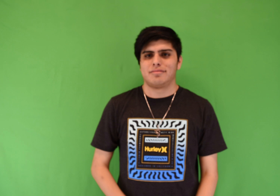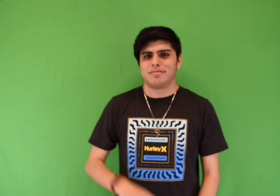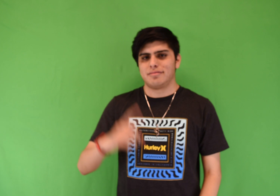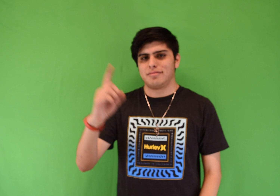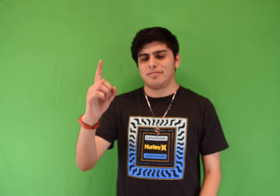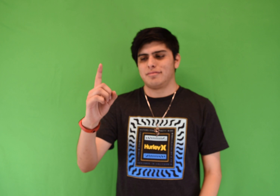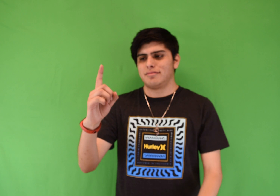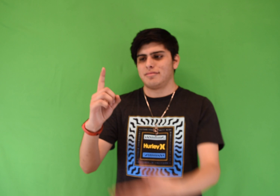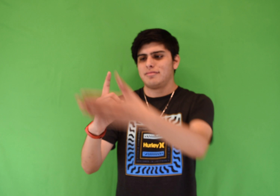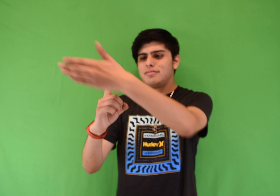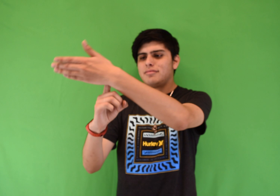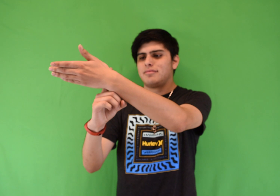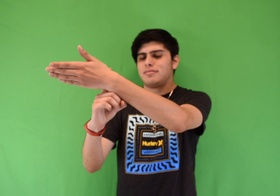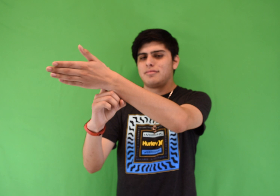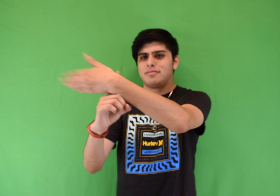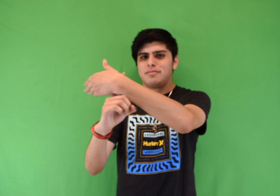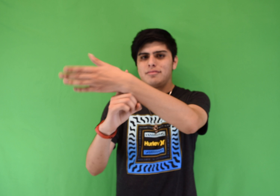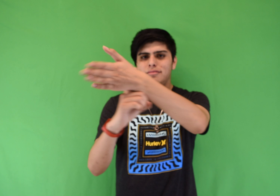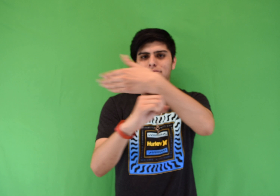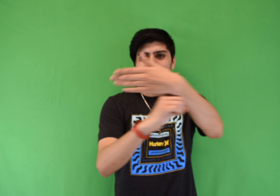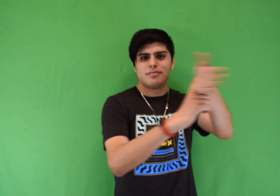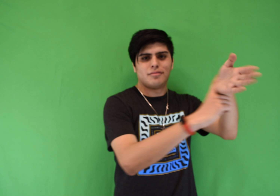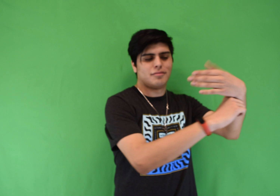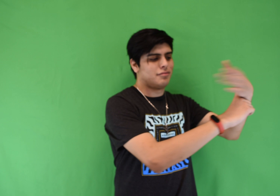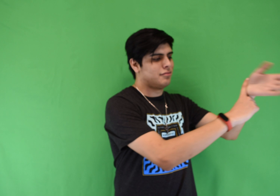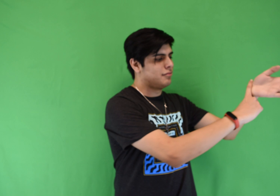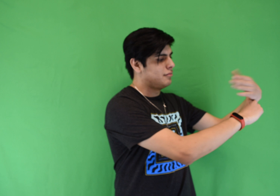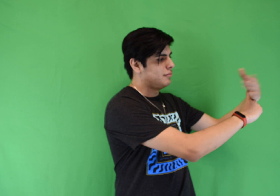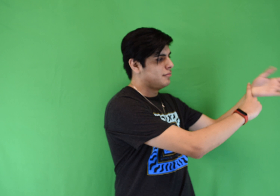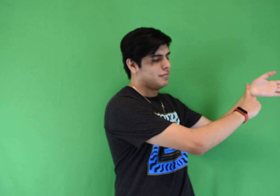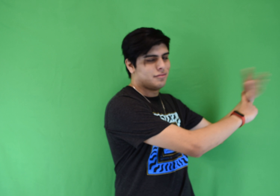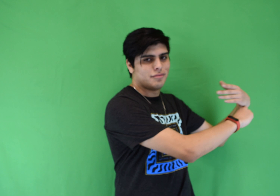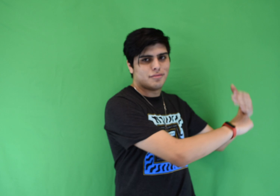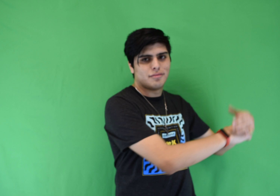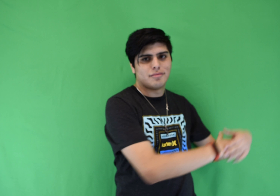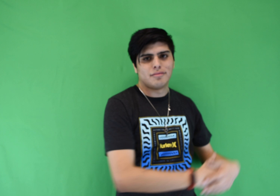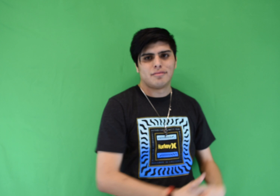ambulancia